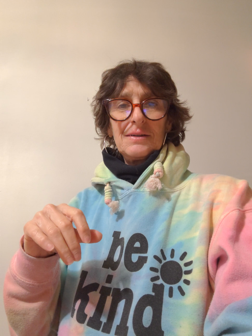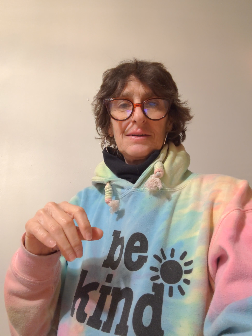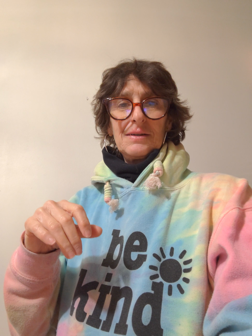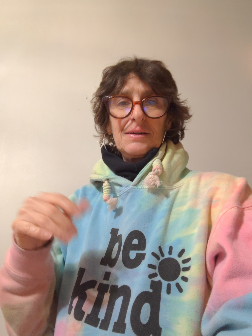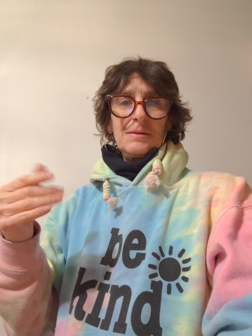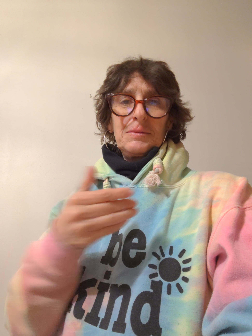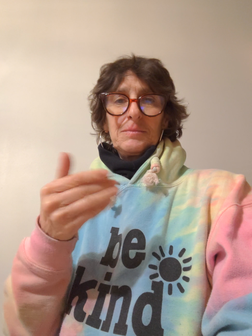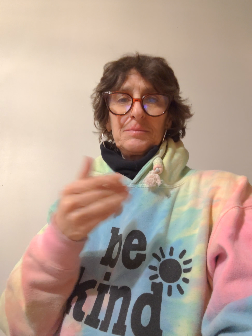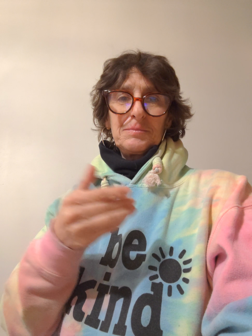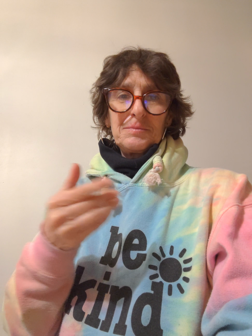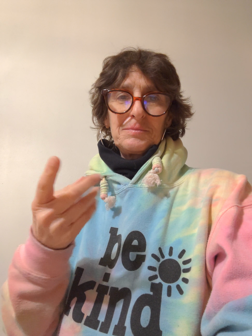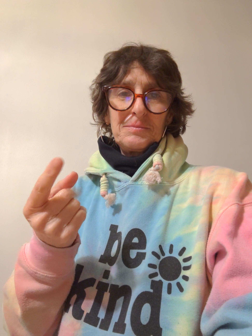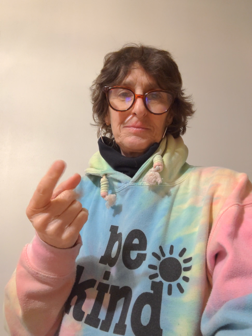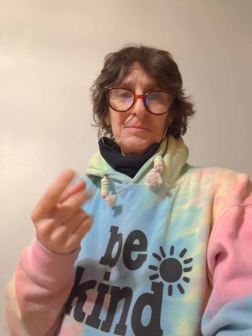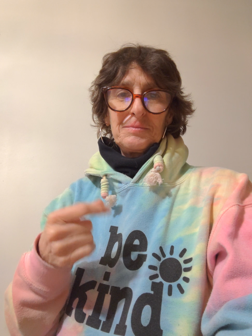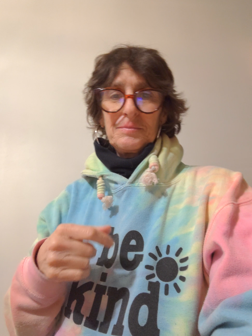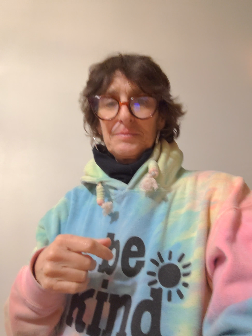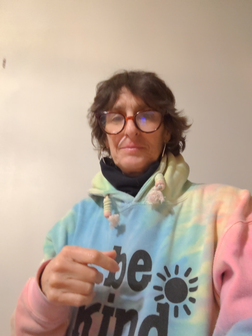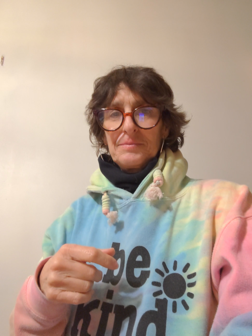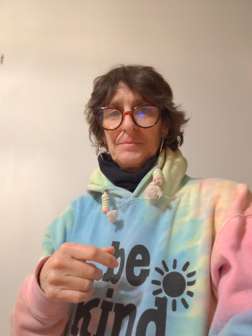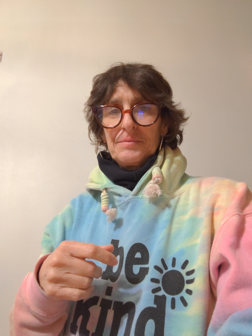puppy